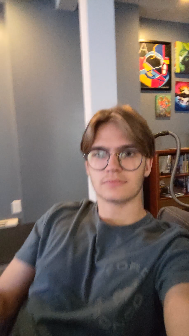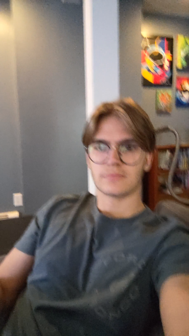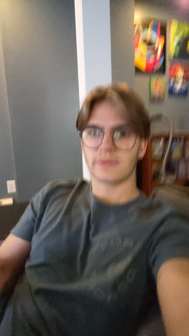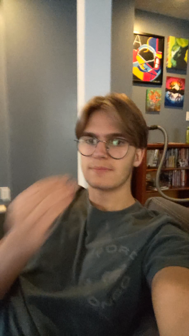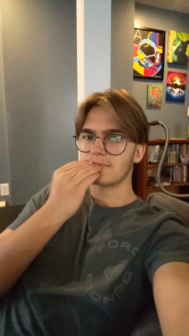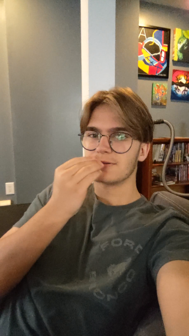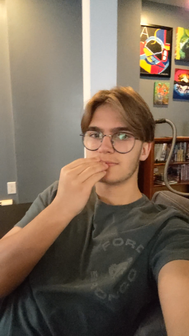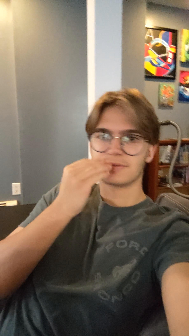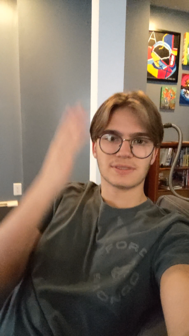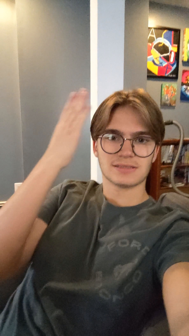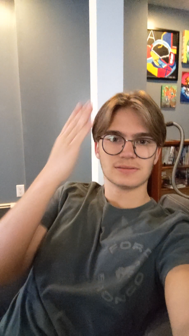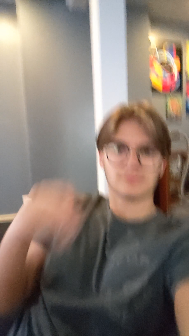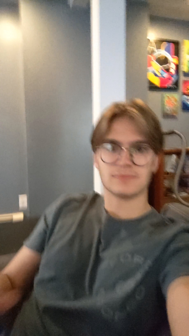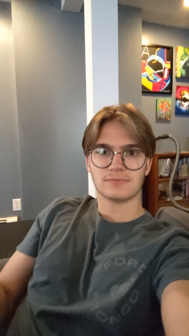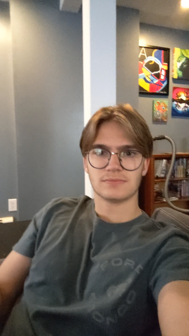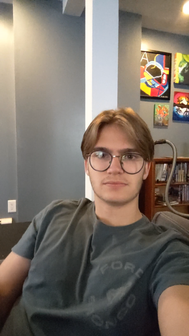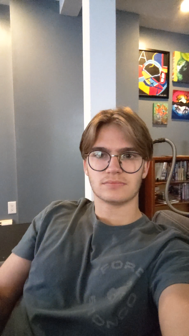breakfast